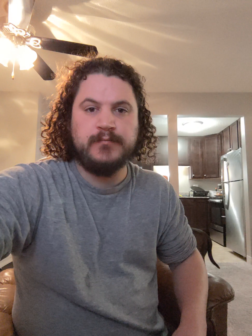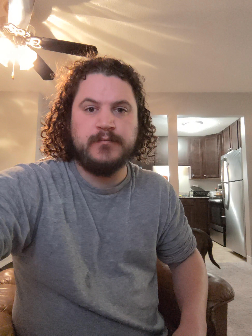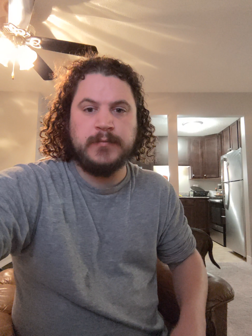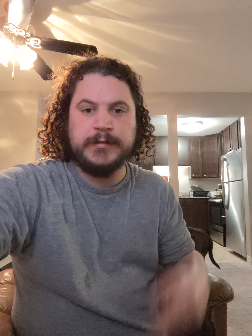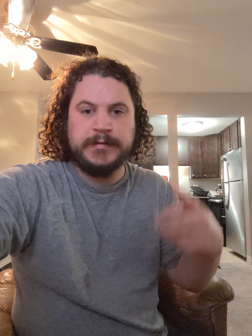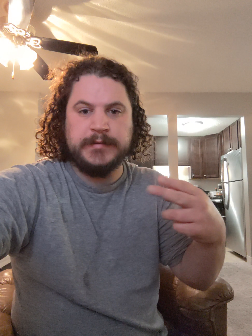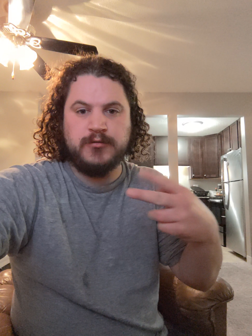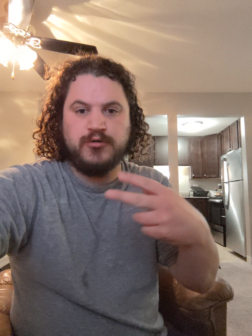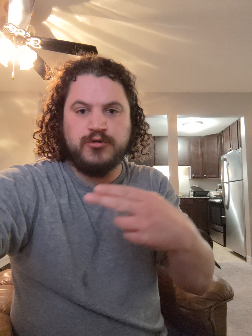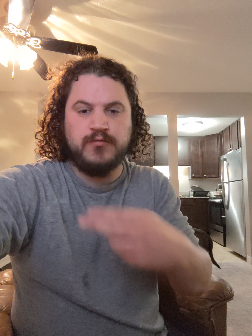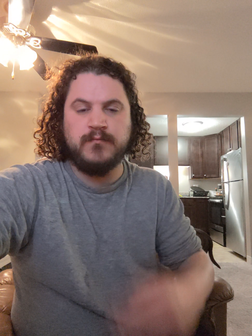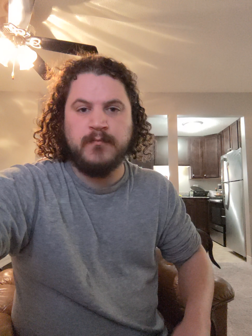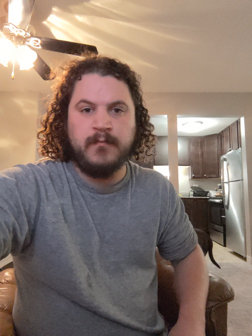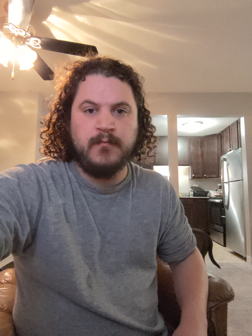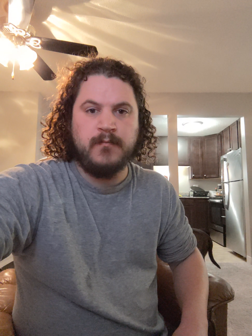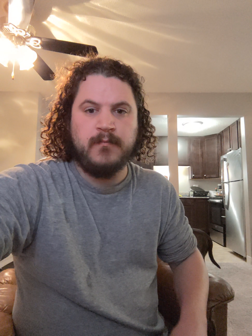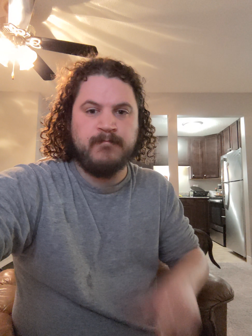scissors